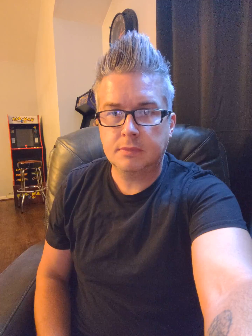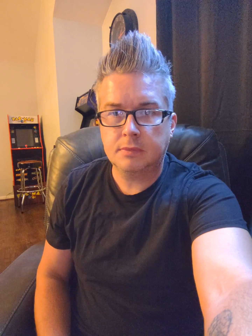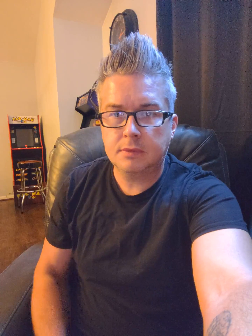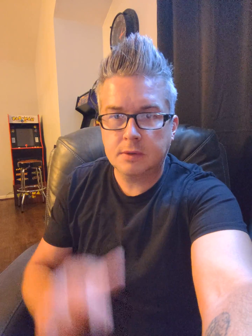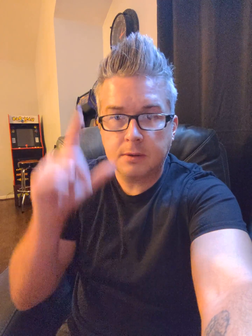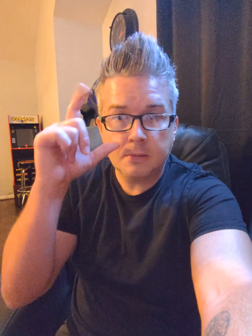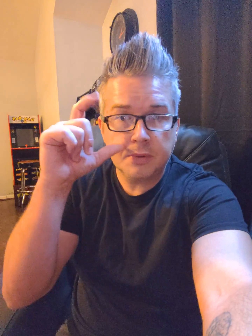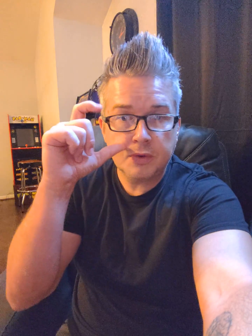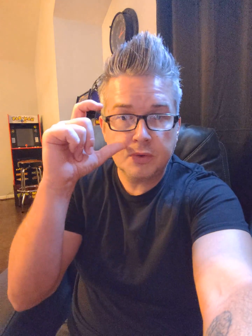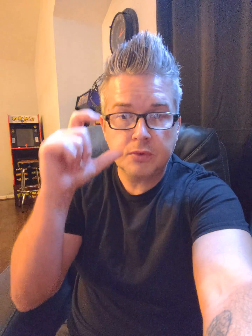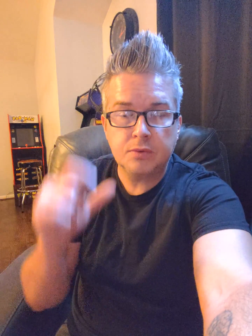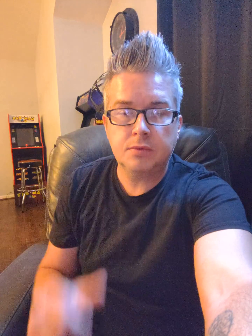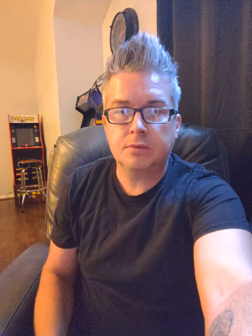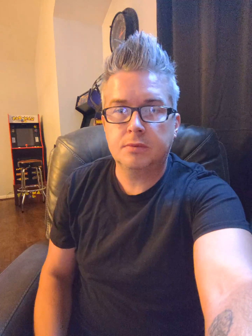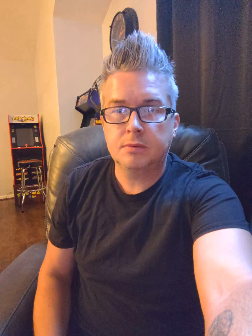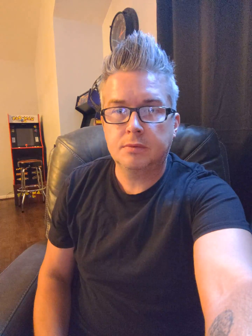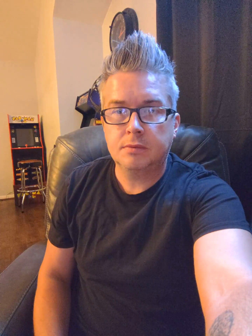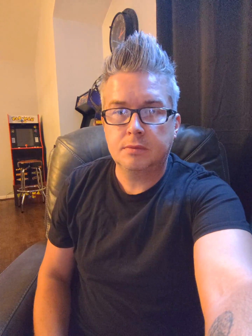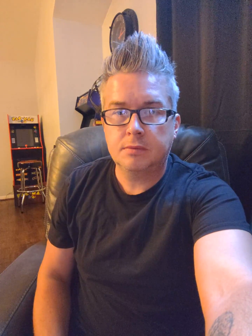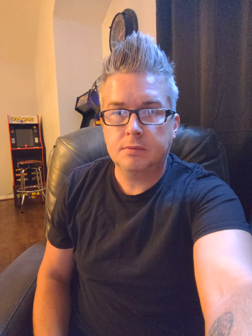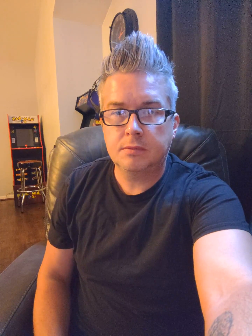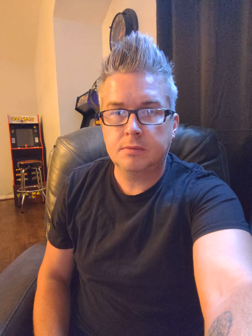camera